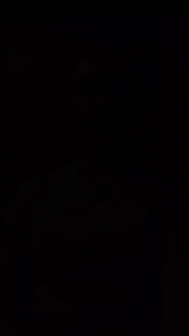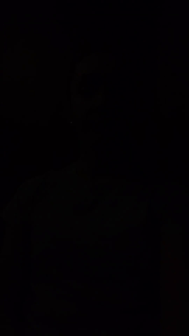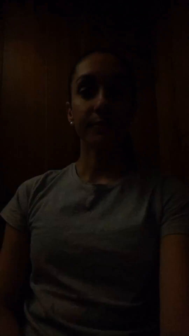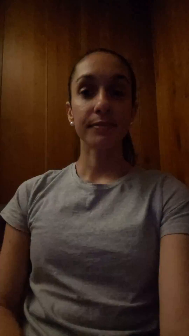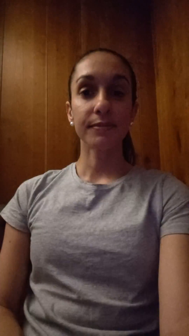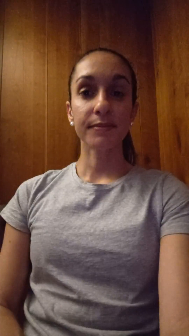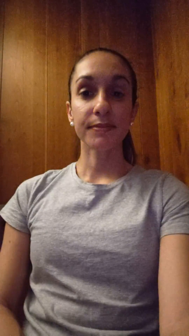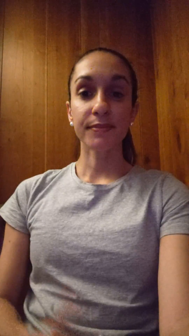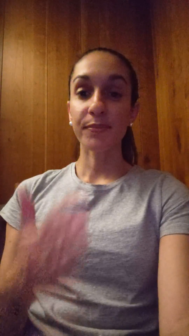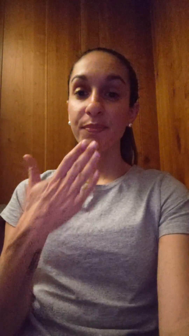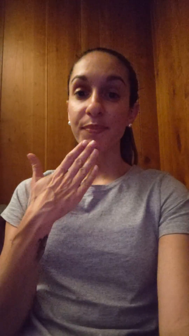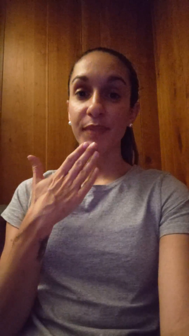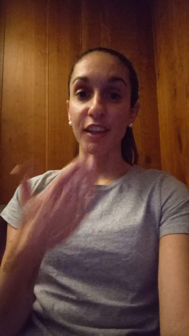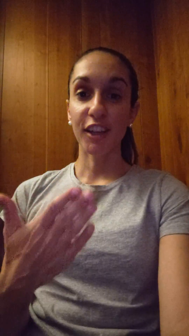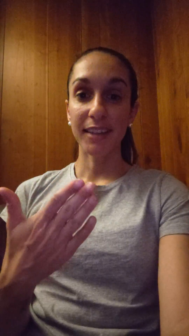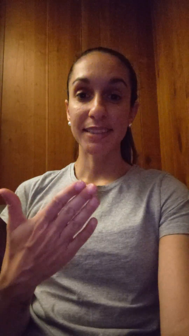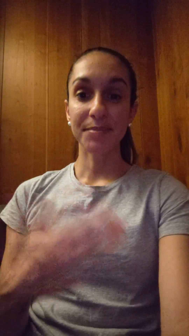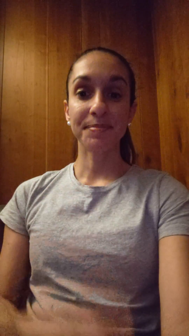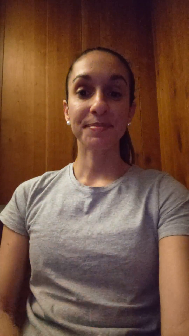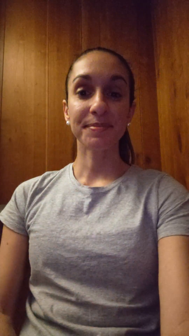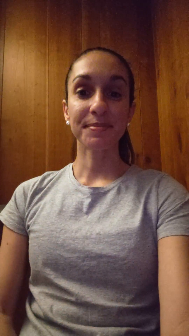good